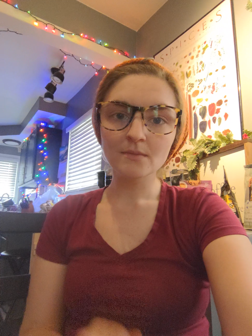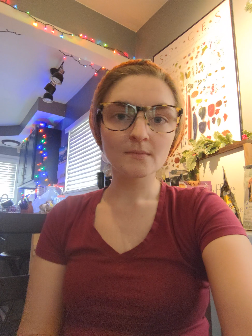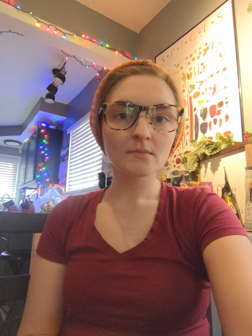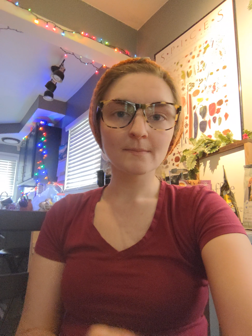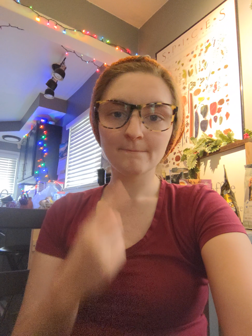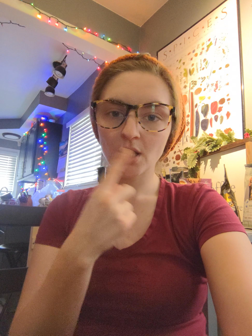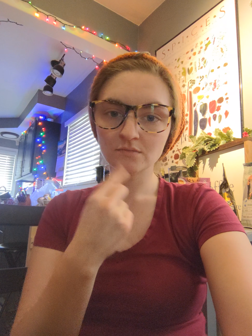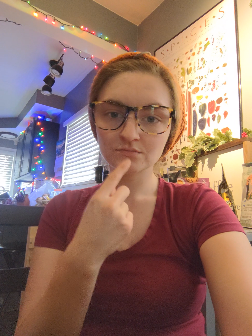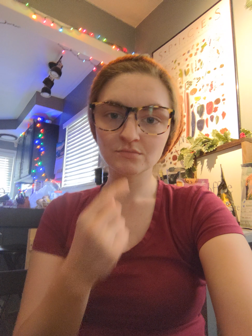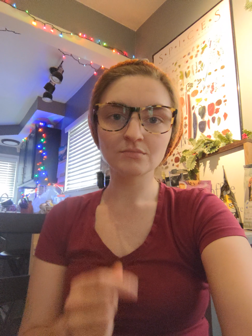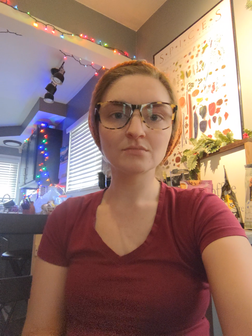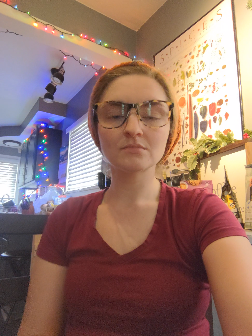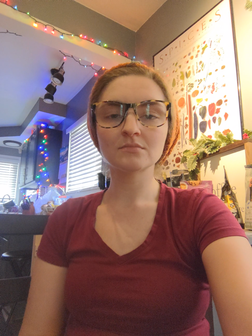mouth